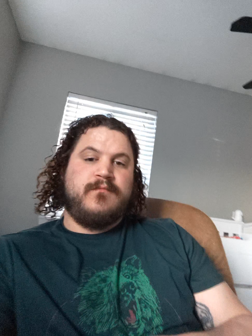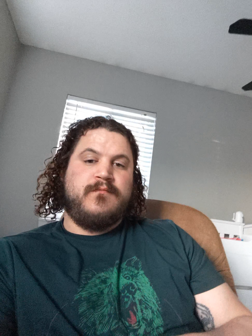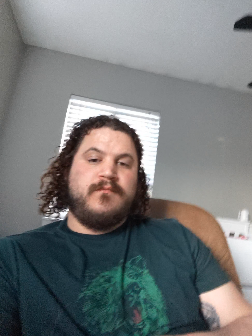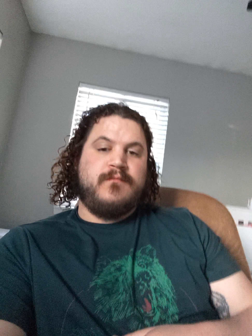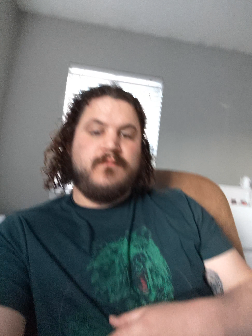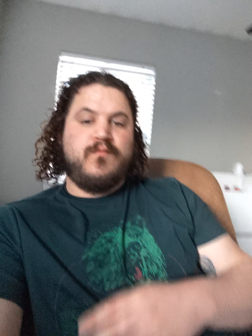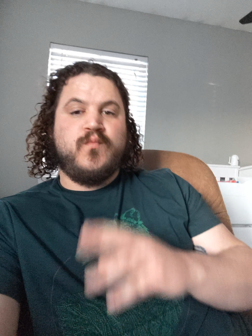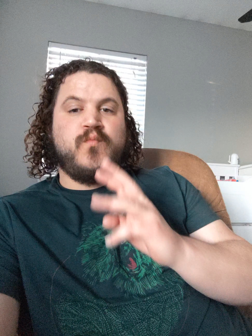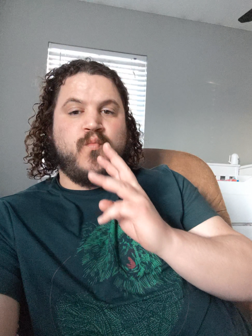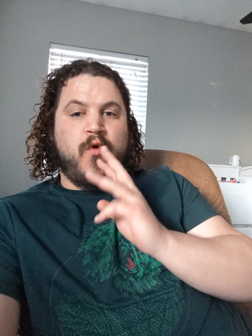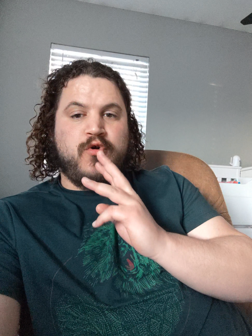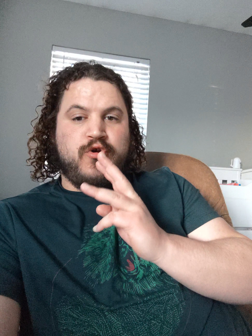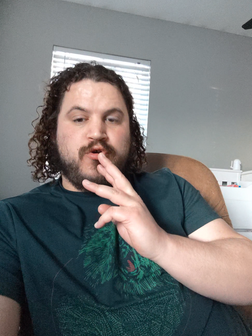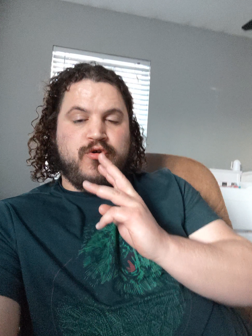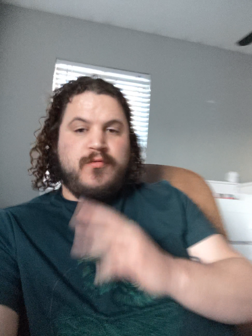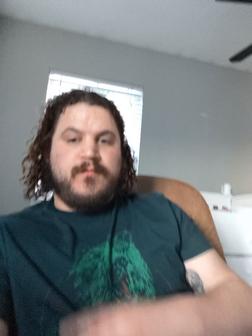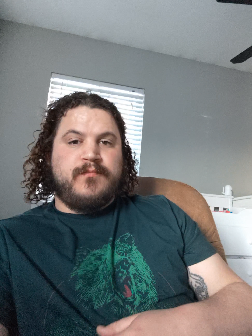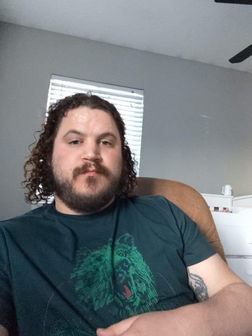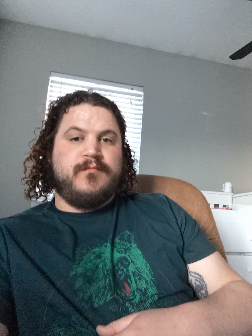water